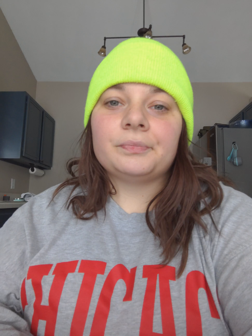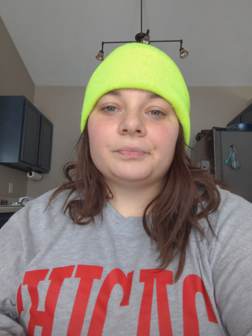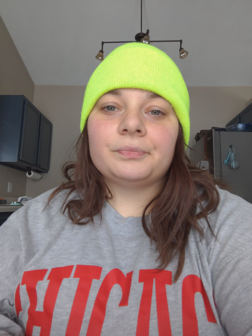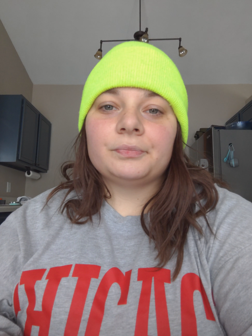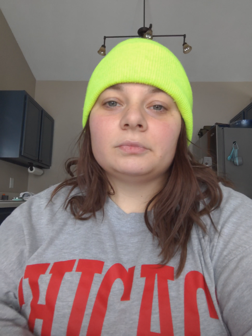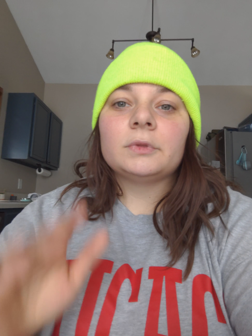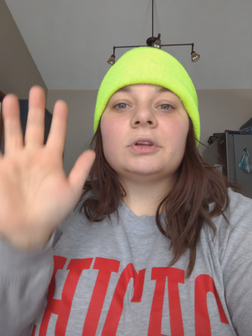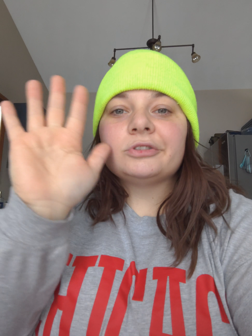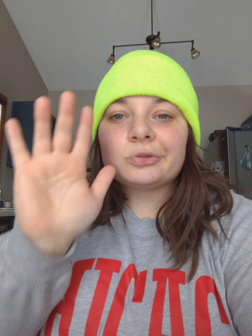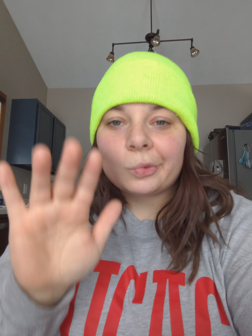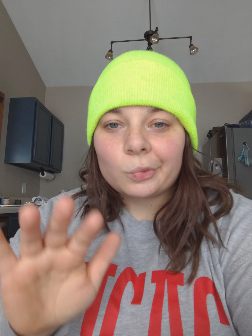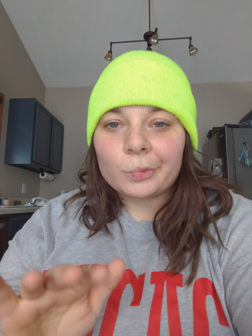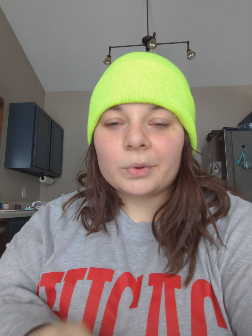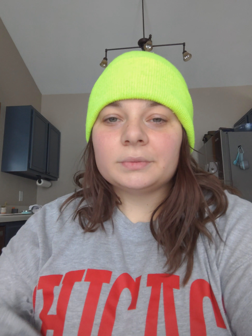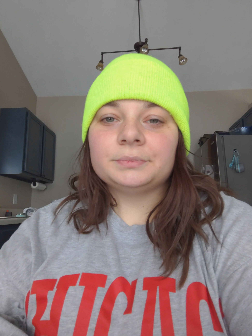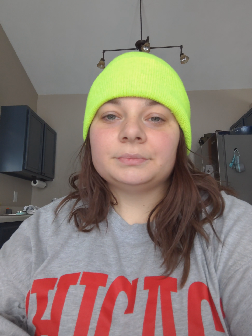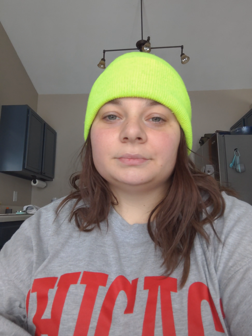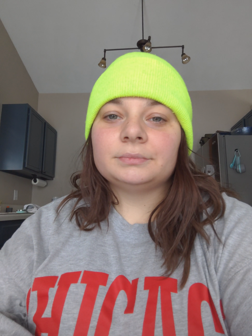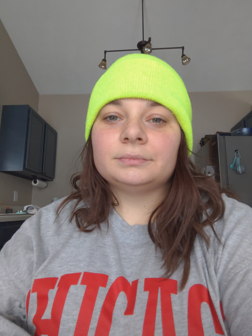snow